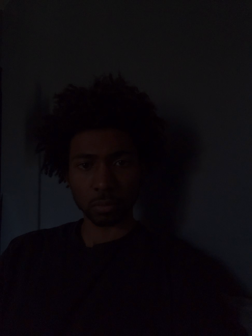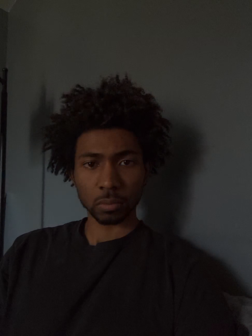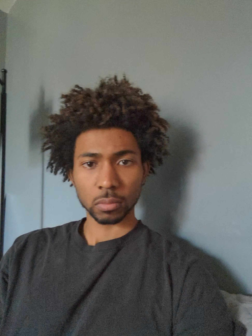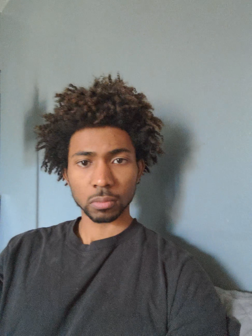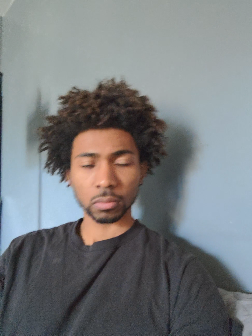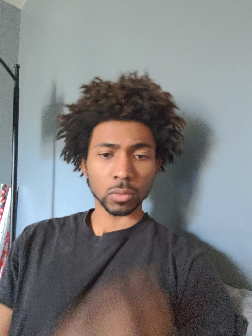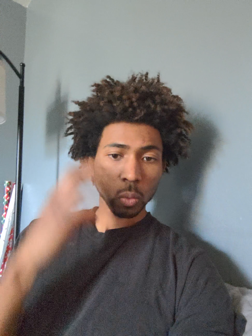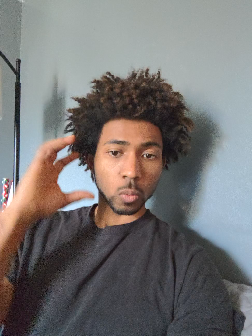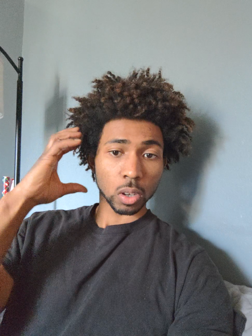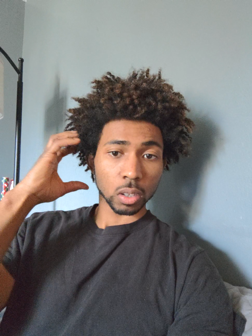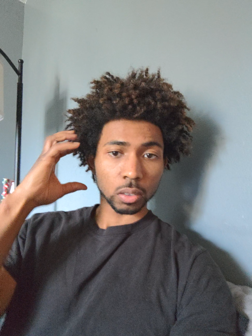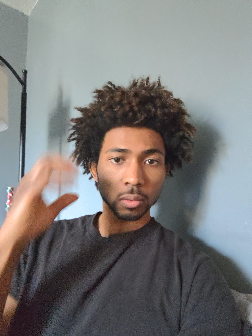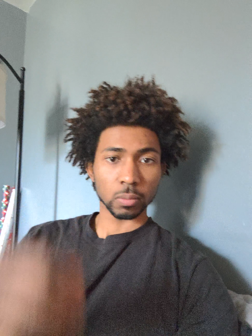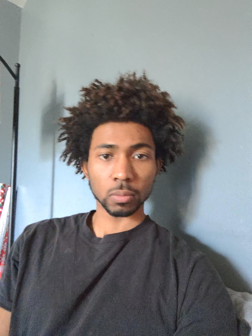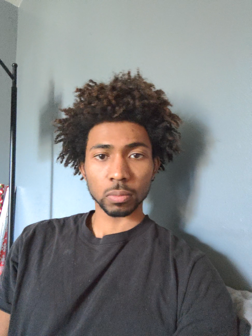radio